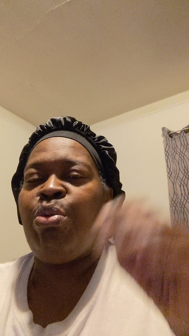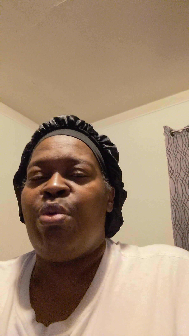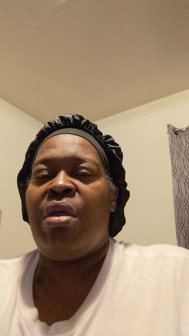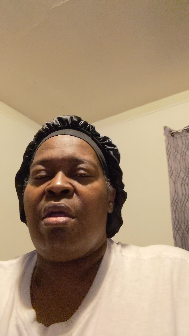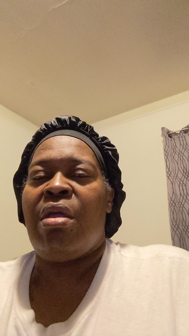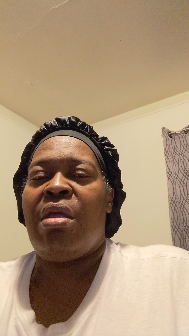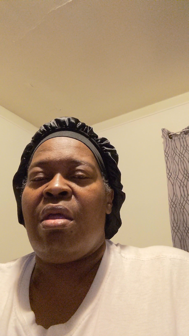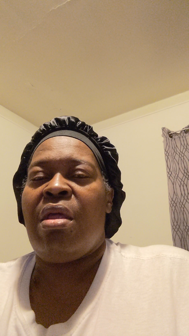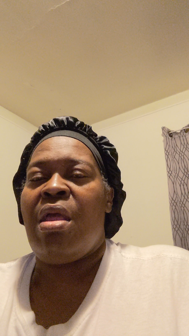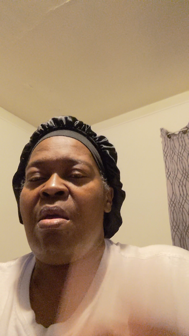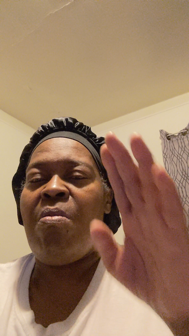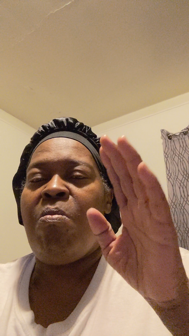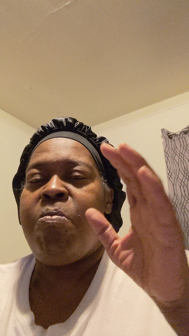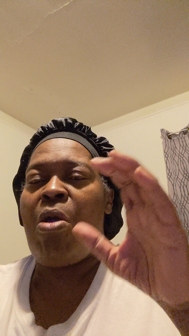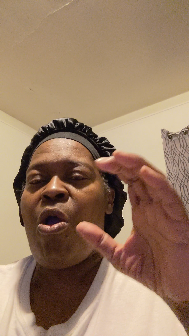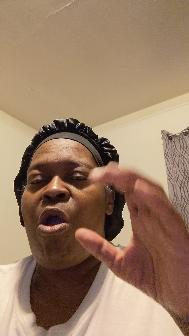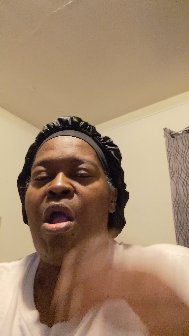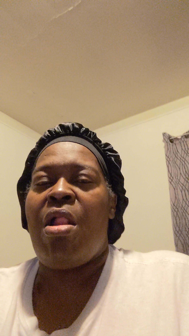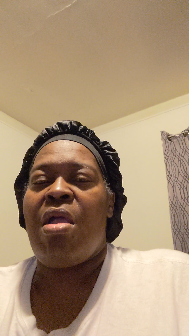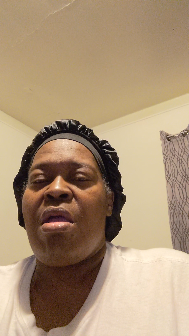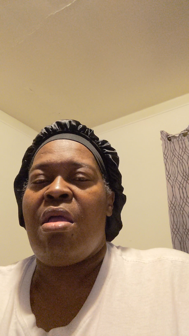ball